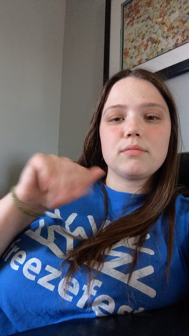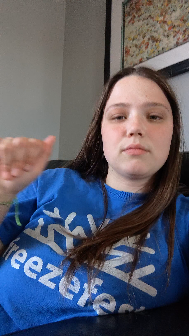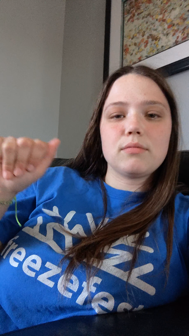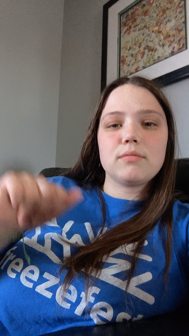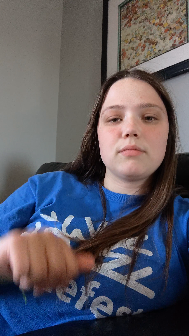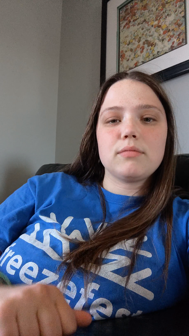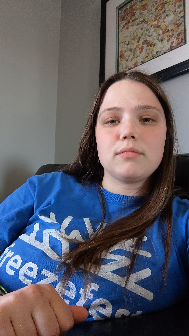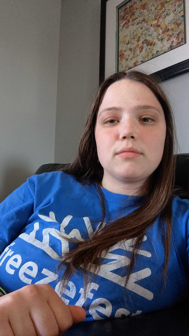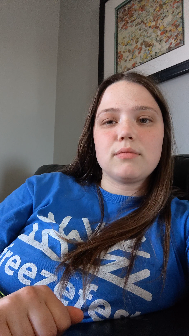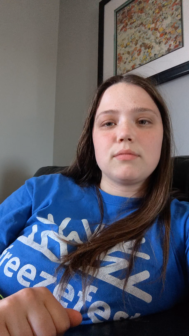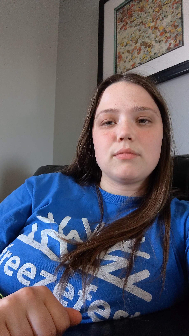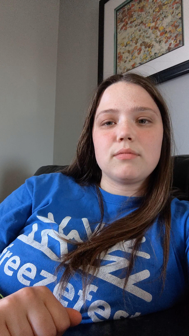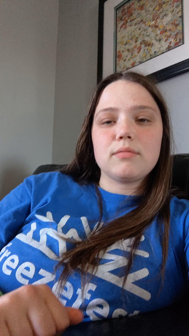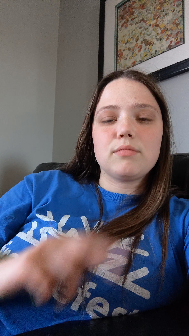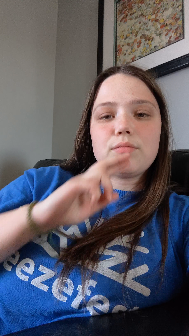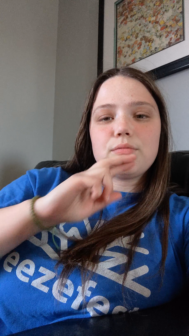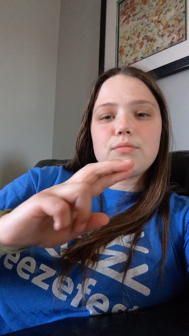are